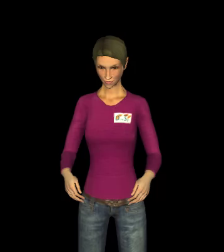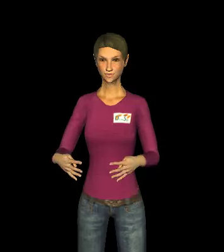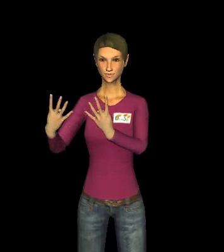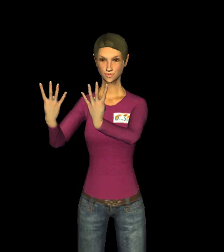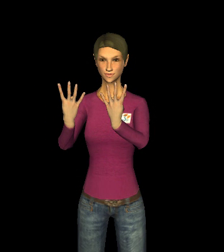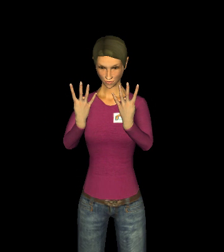عيد ميلاد